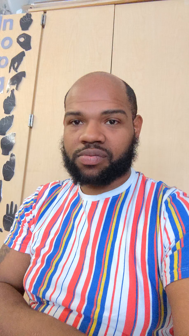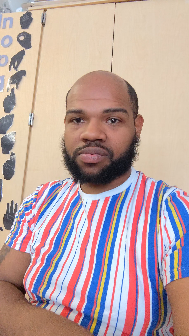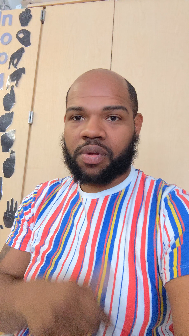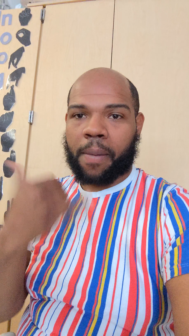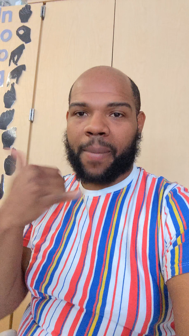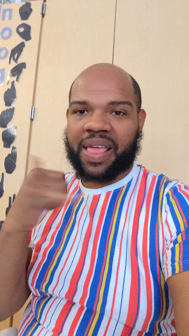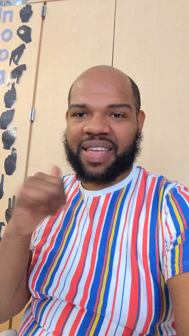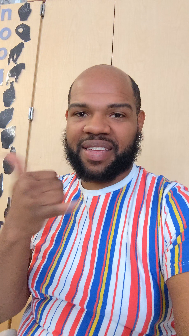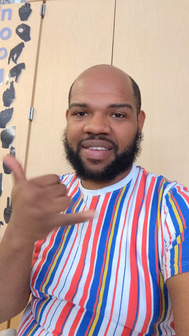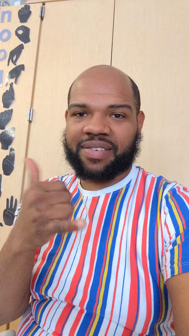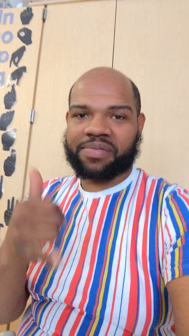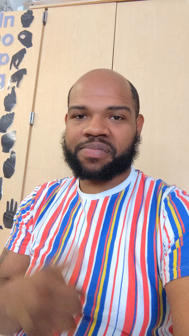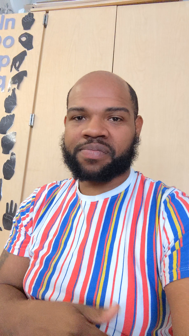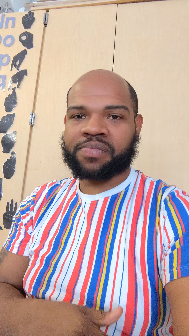play